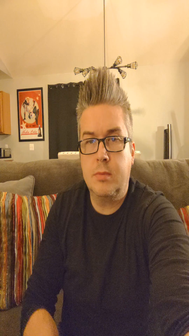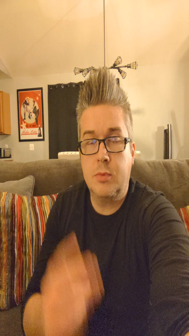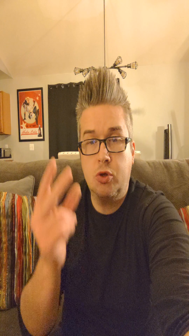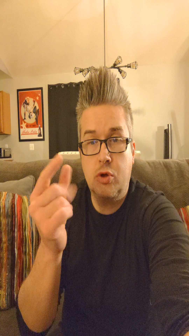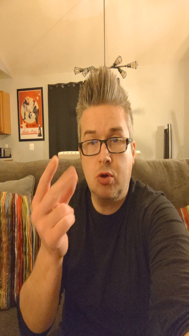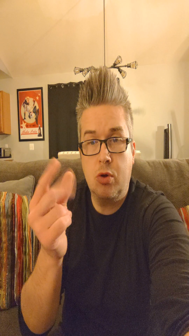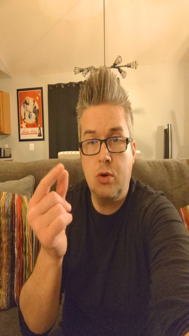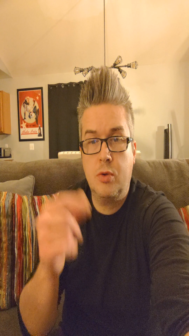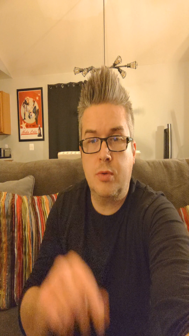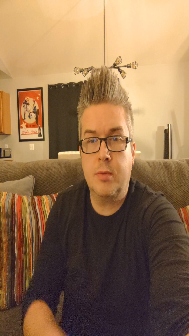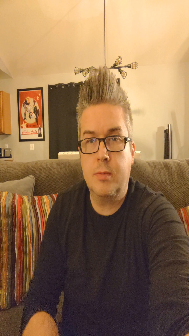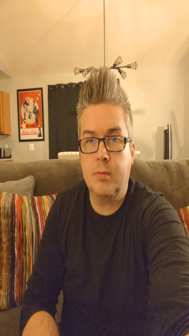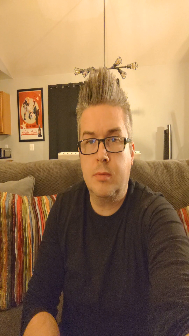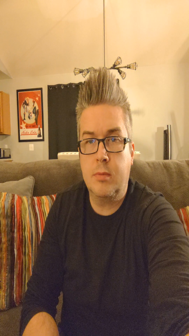dog